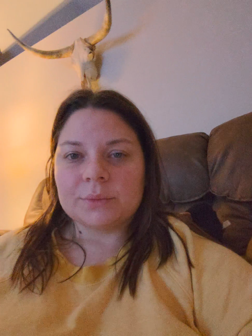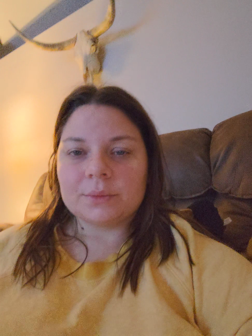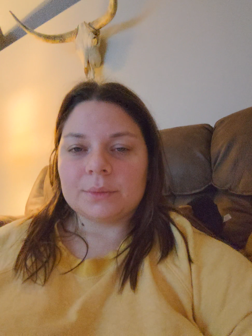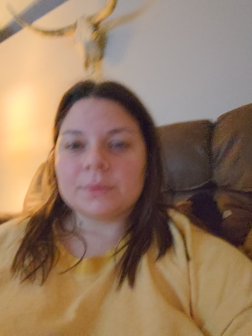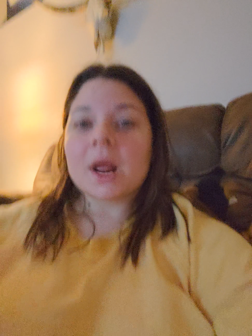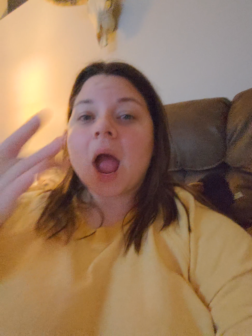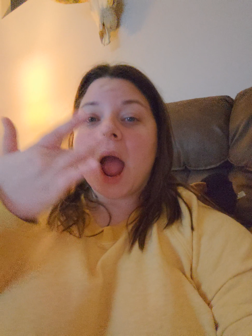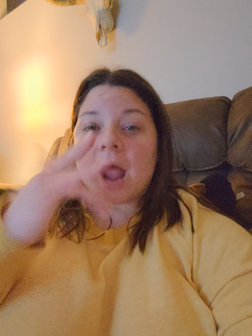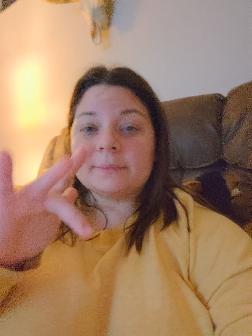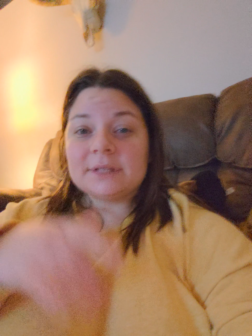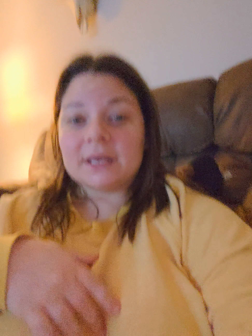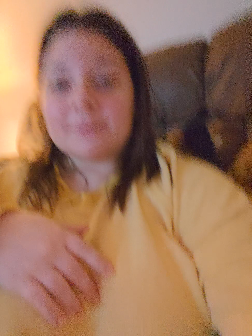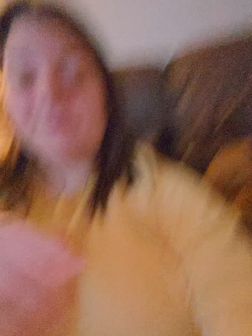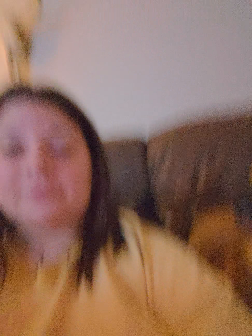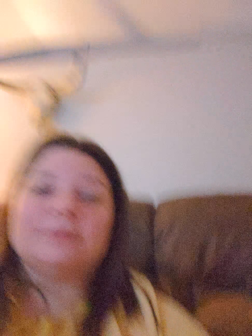empty